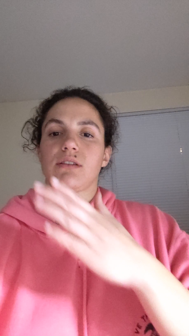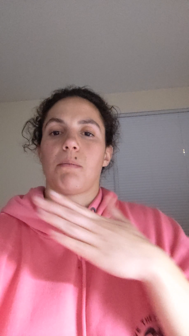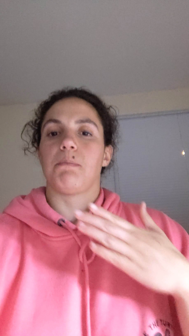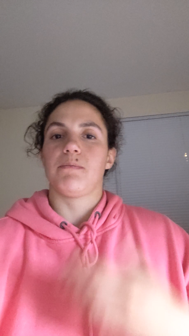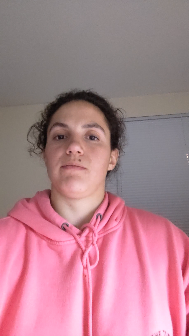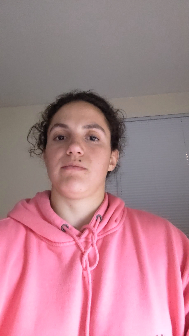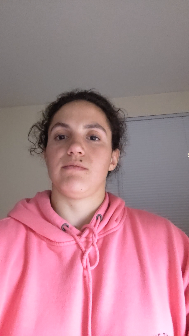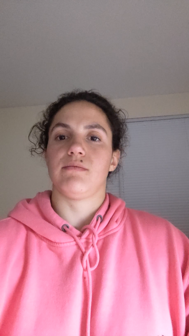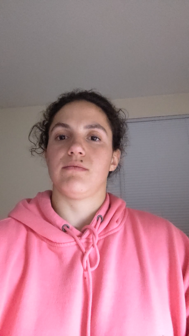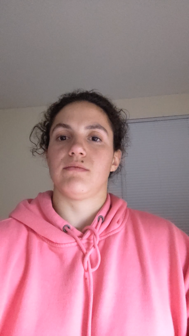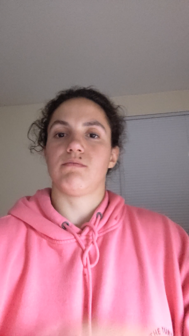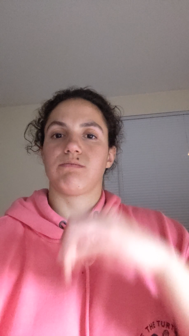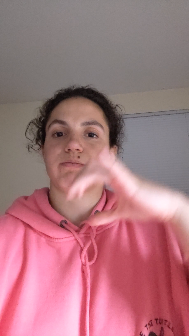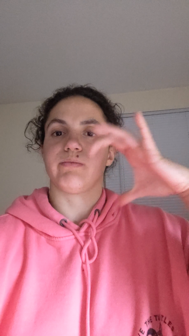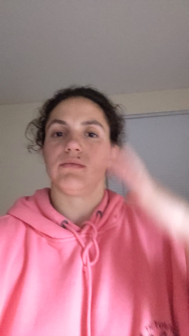bubbles